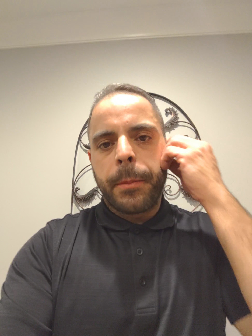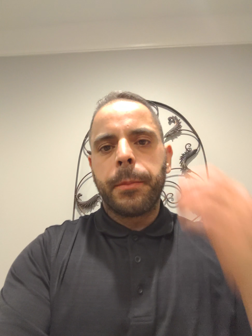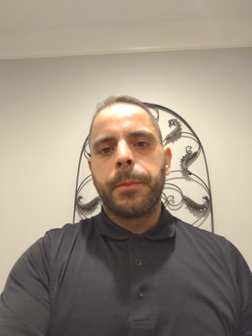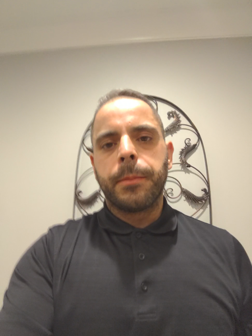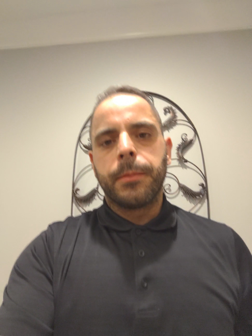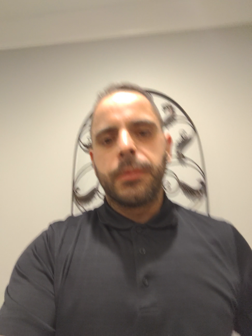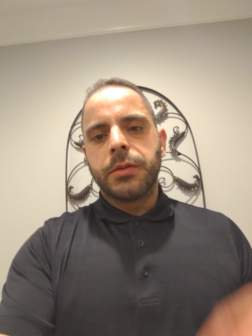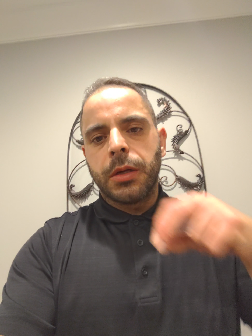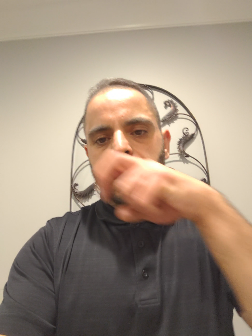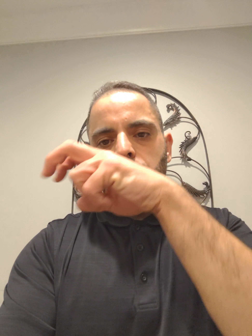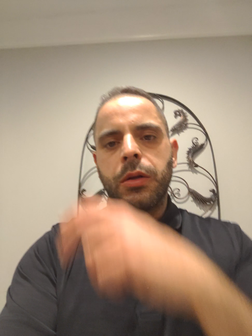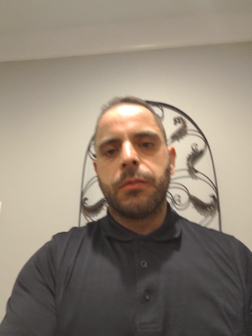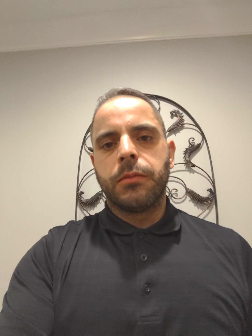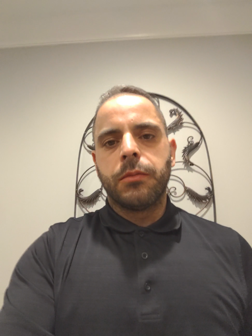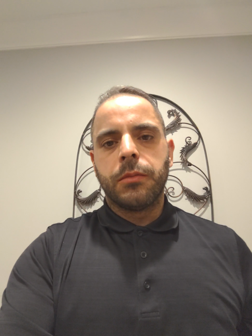stairs